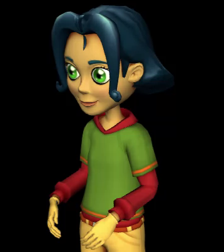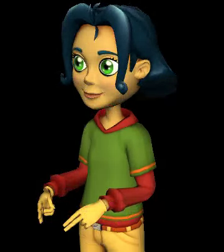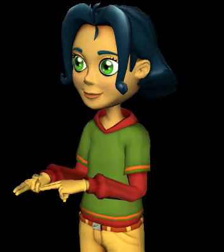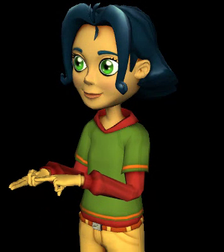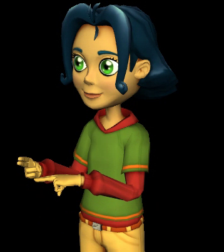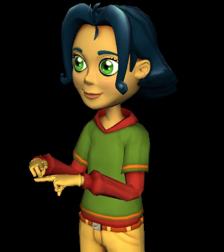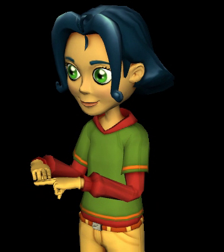موت